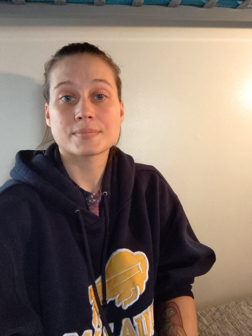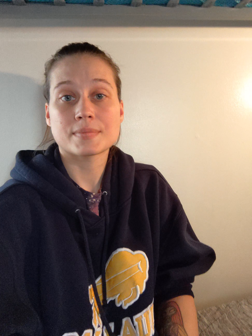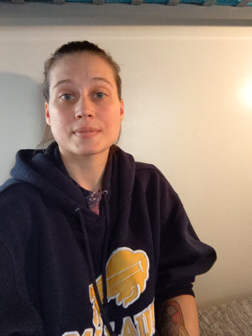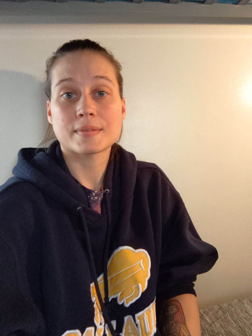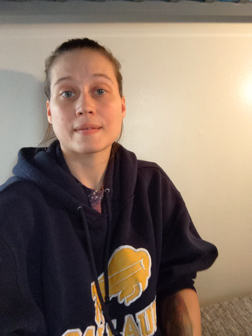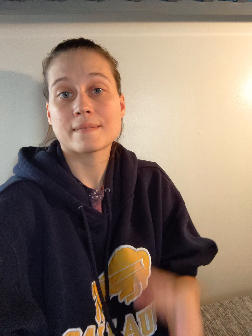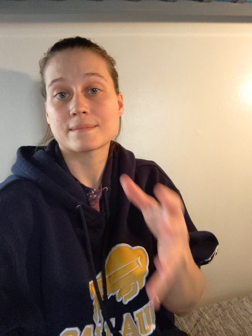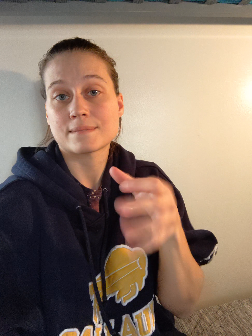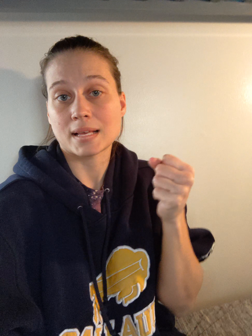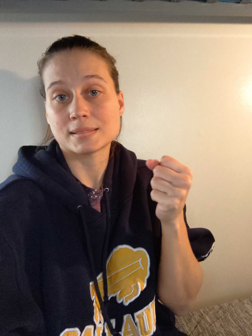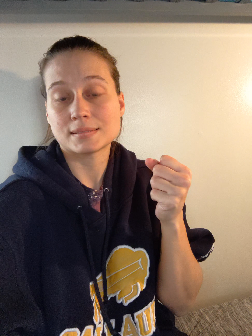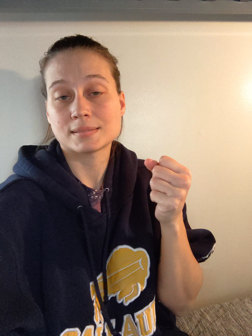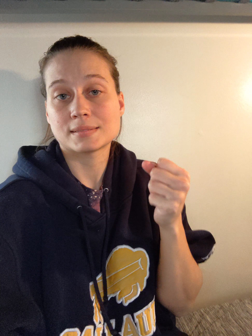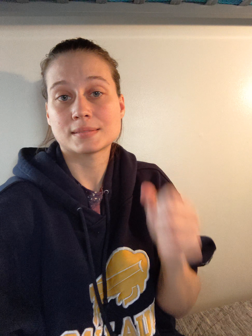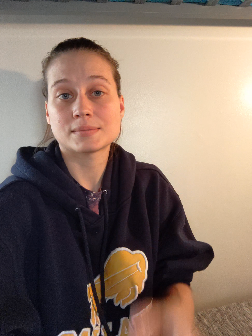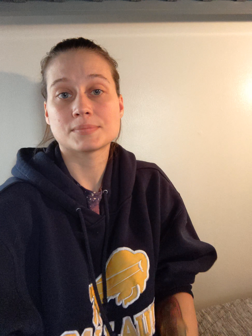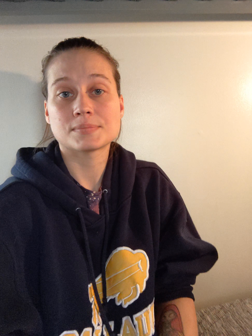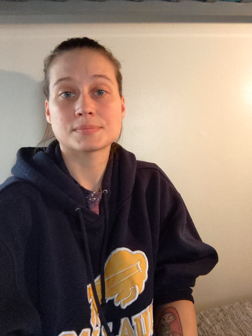fast